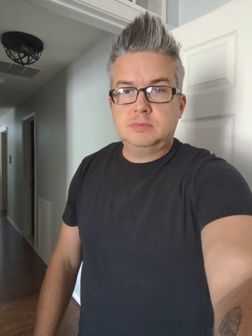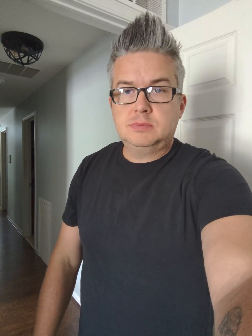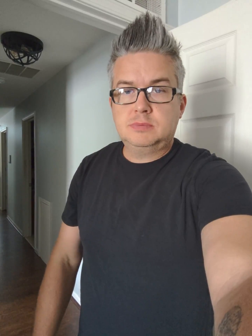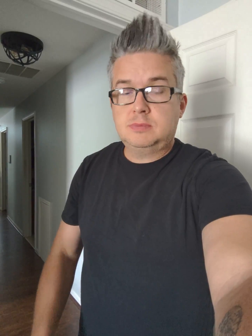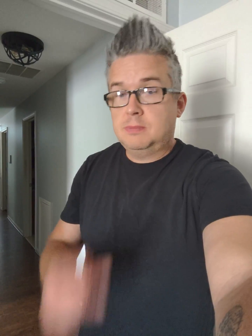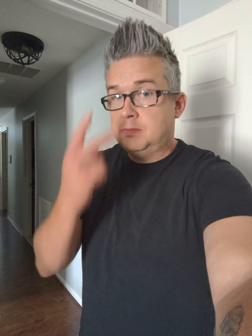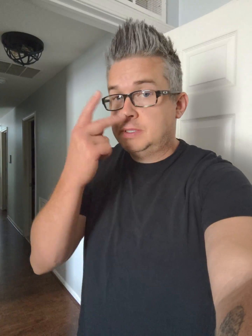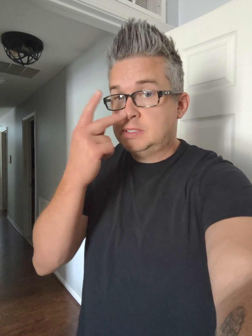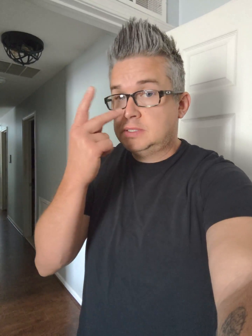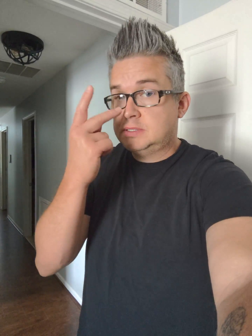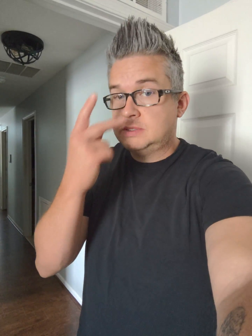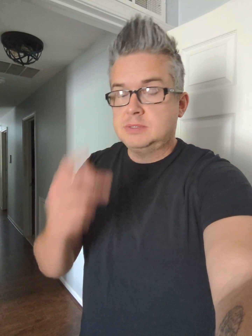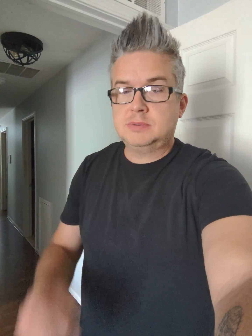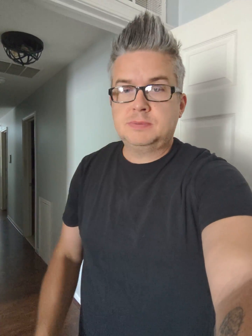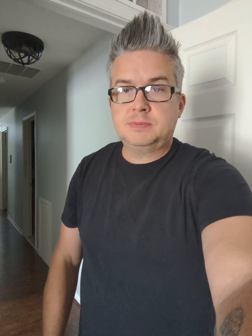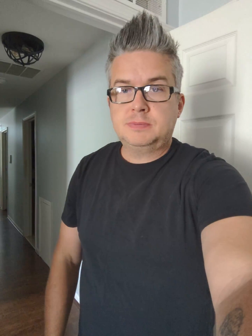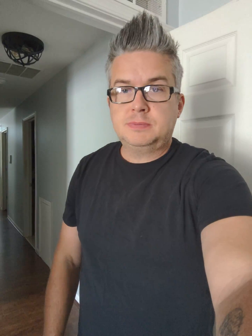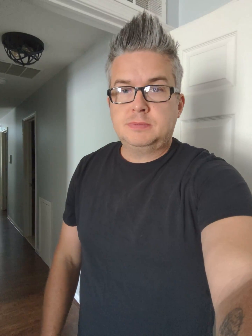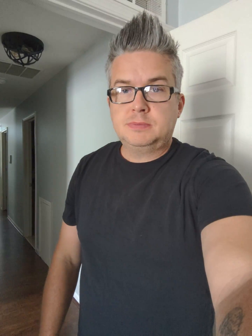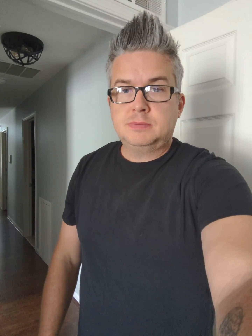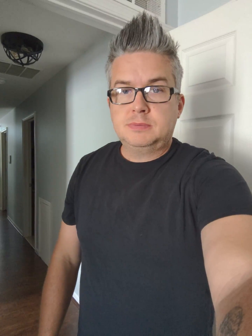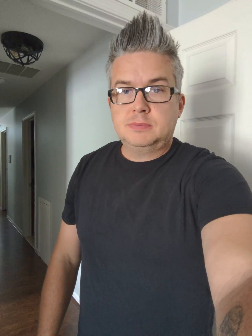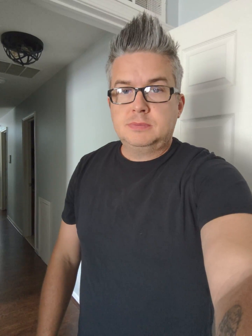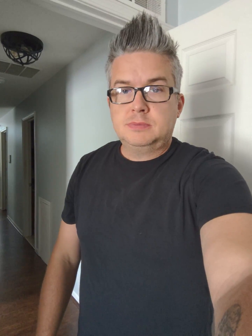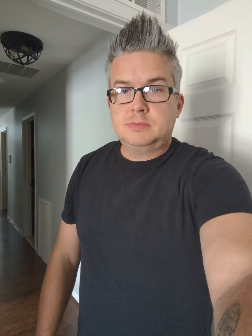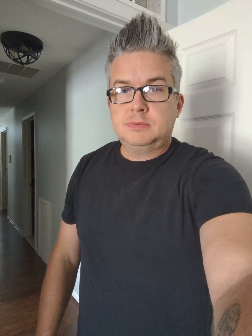penis